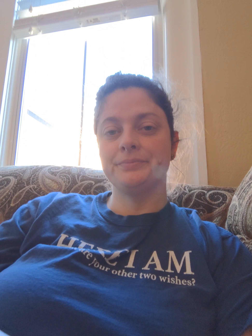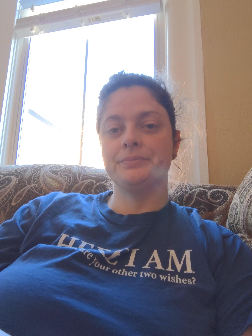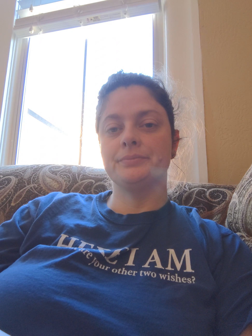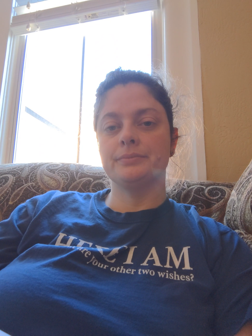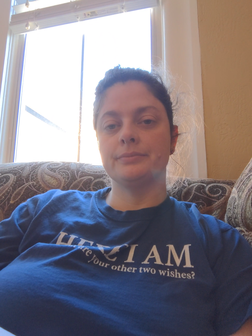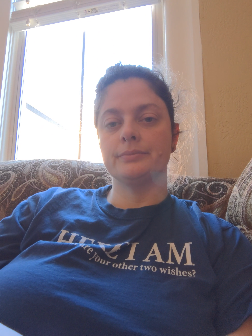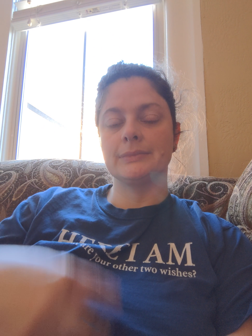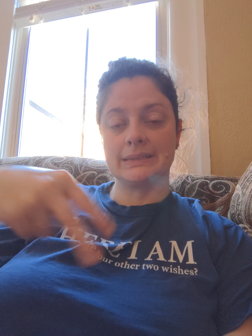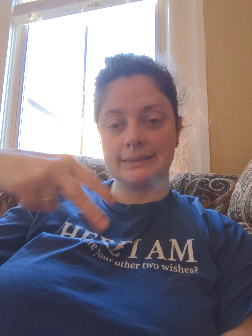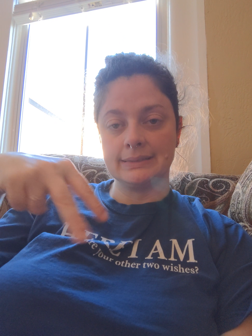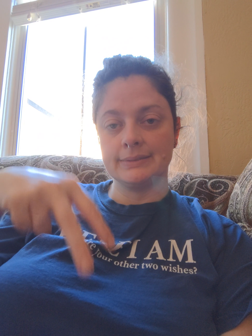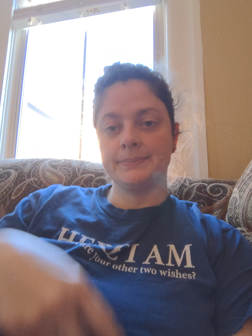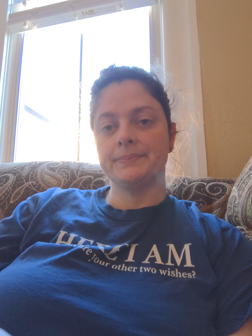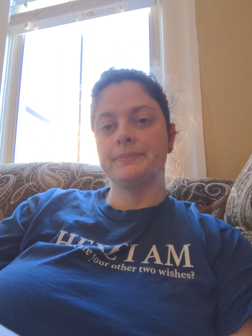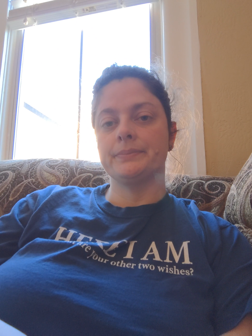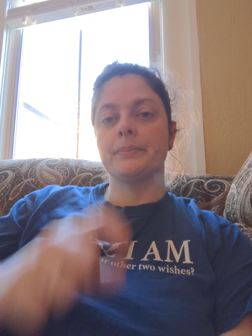dance